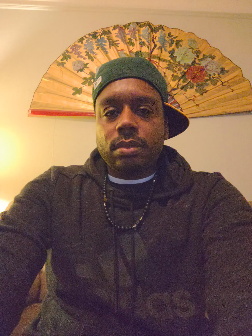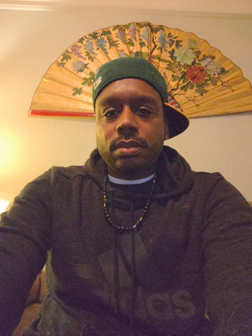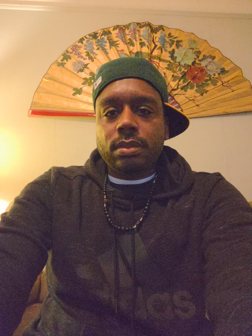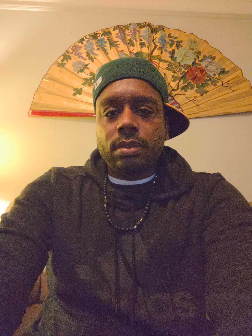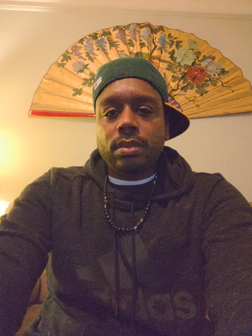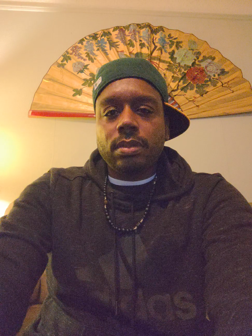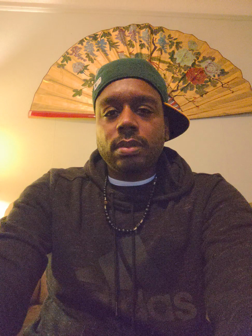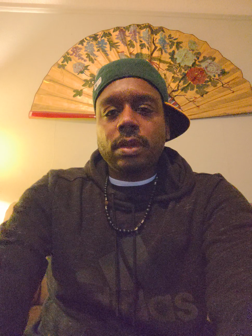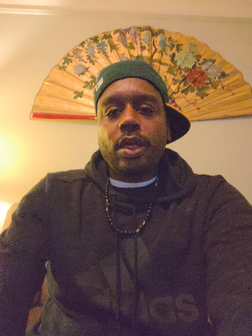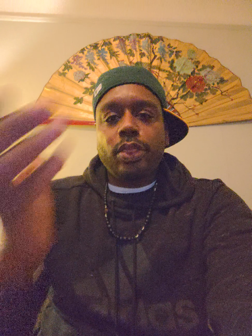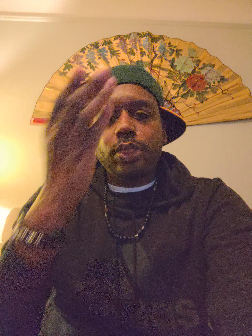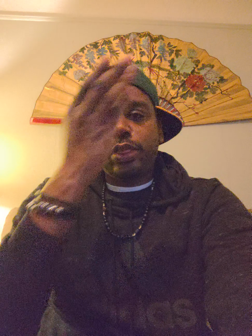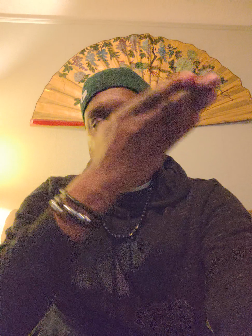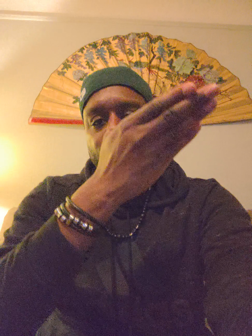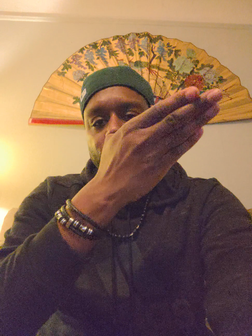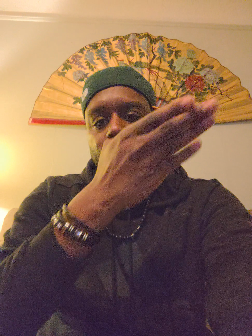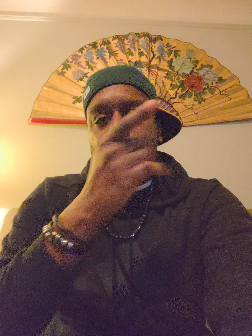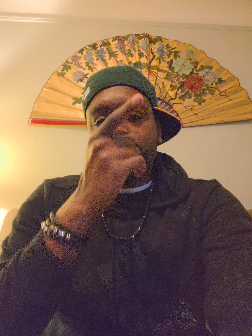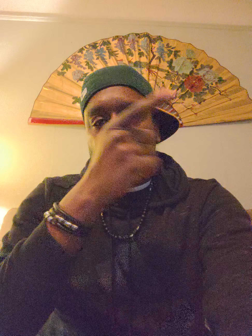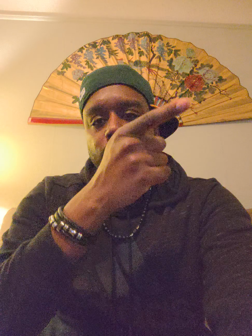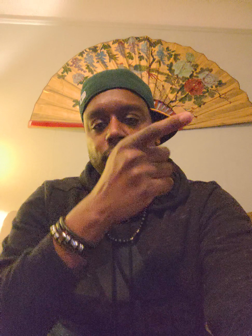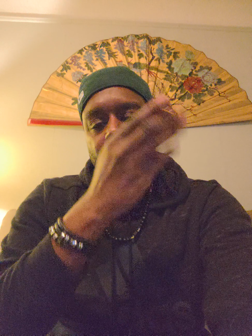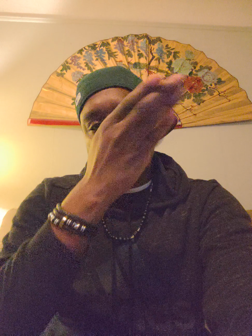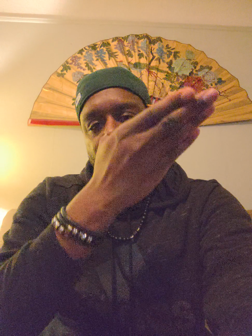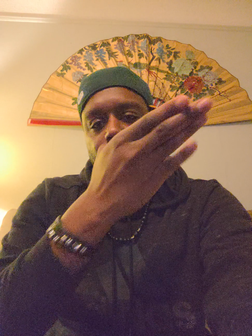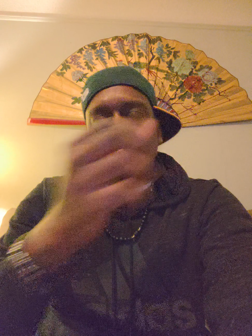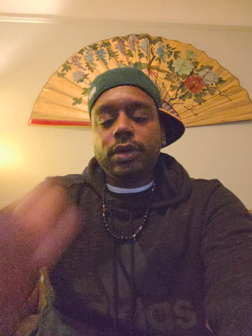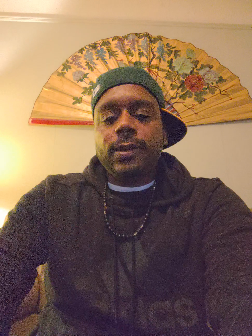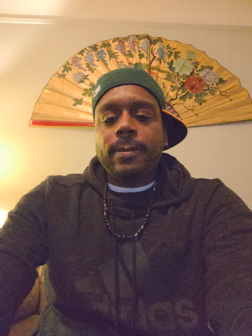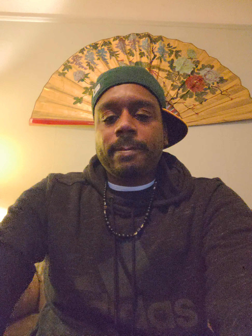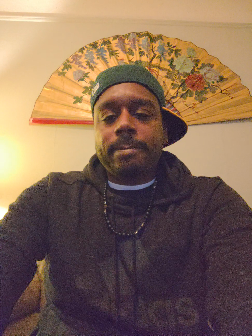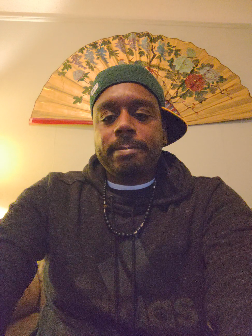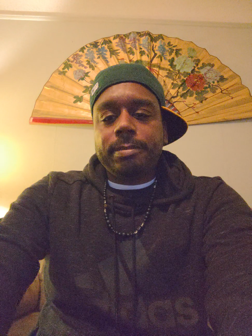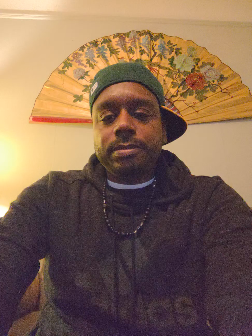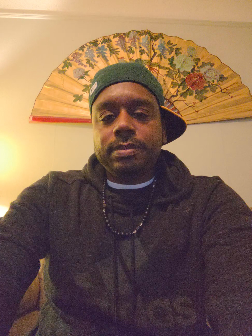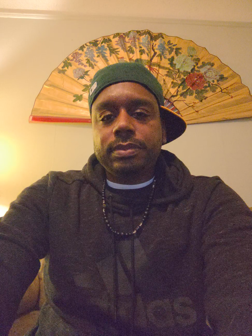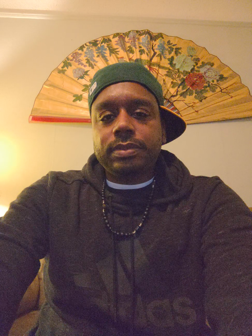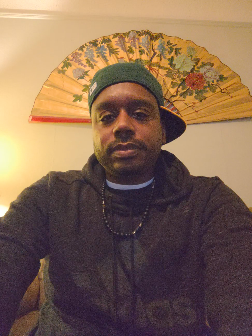there